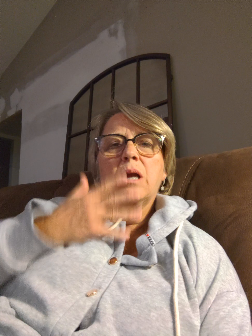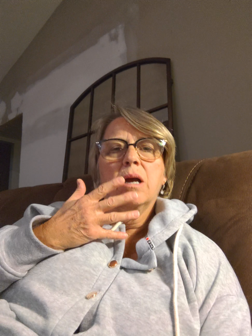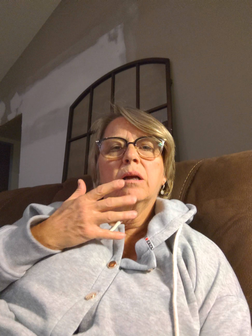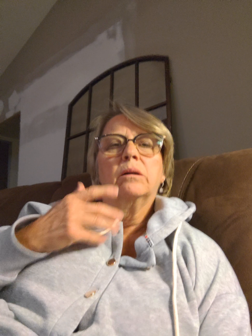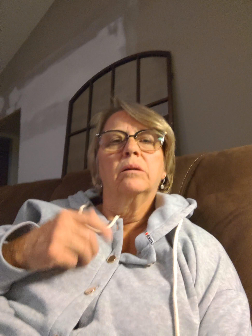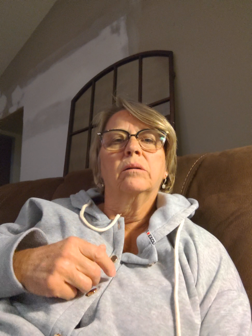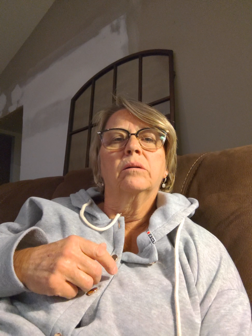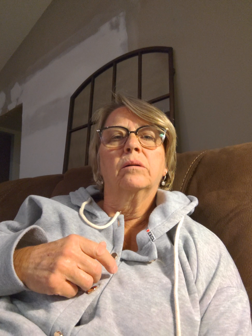sad